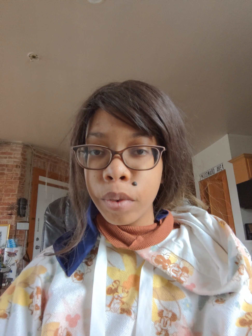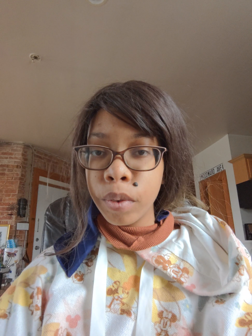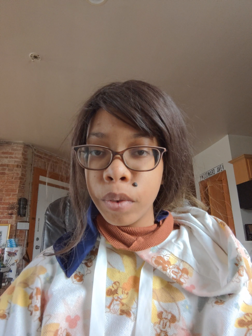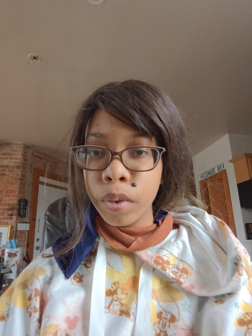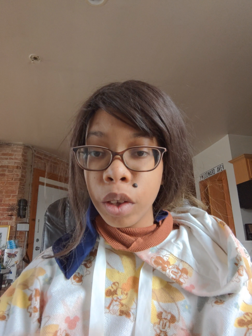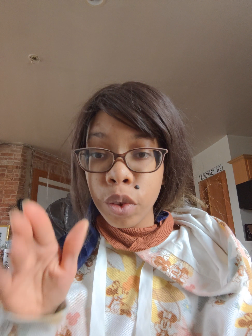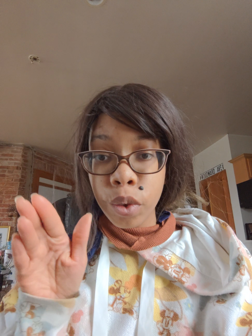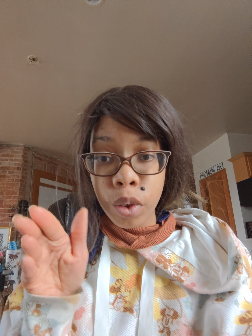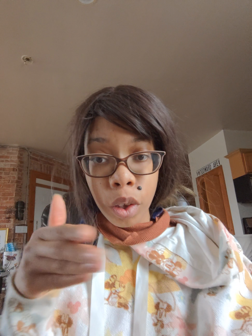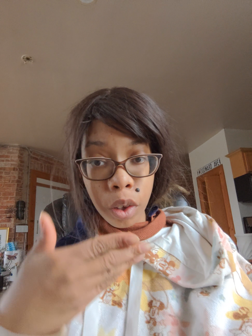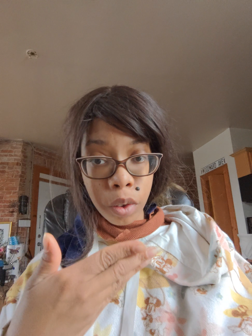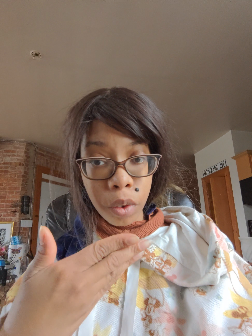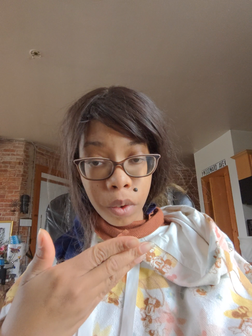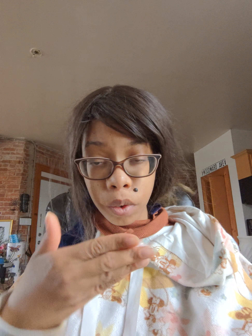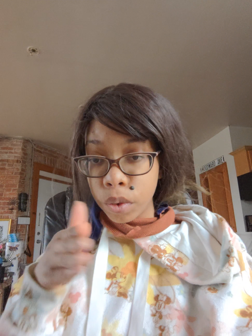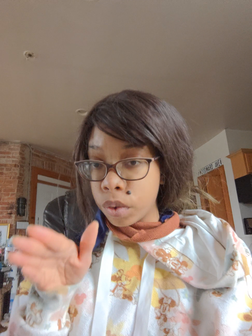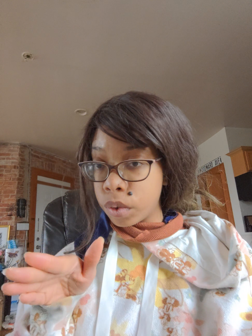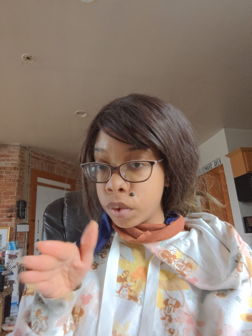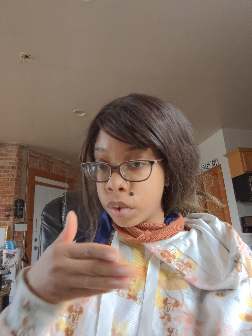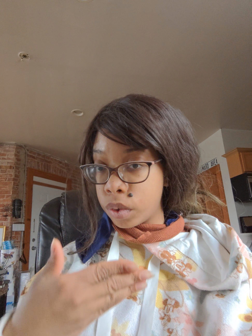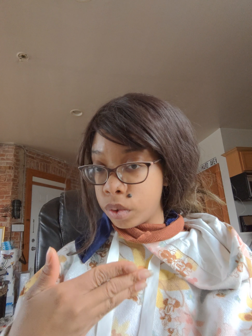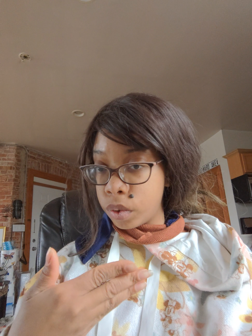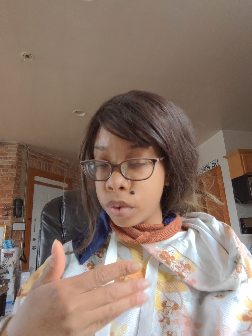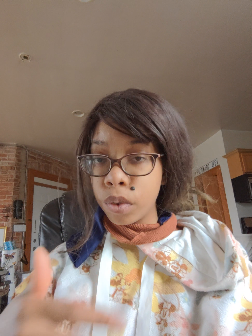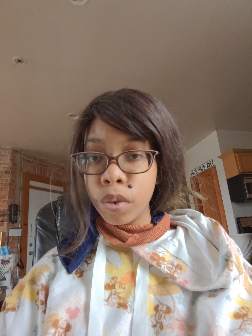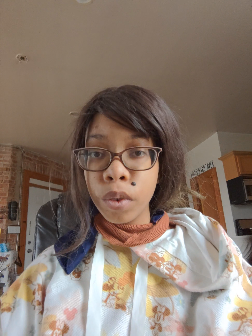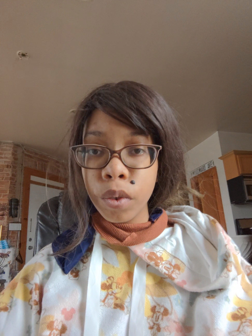room